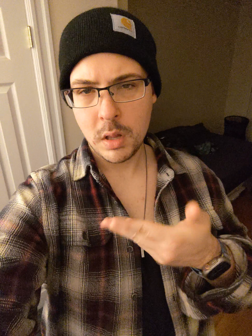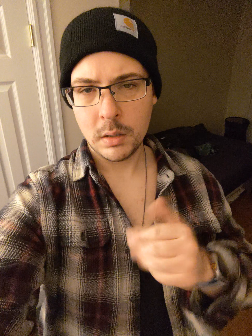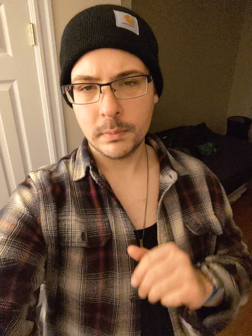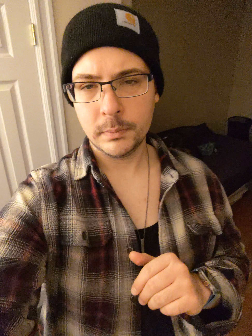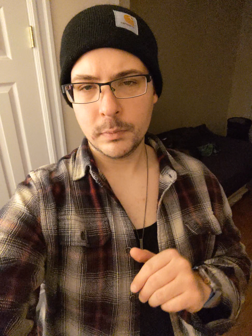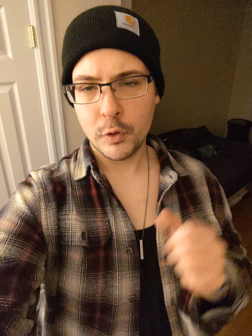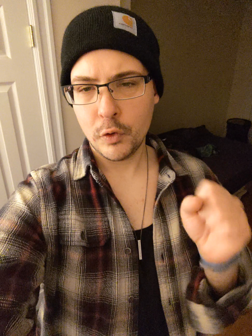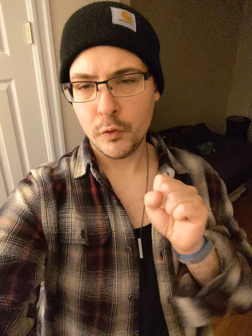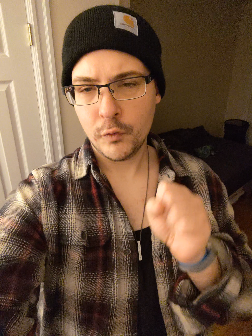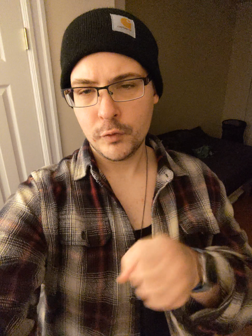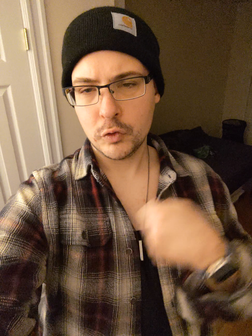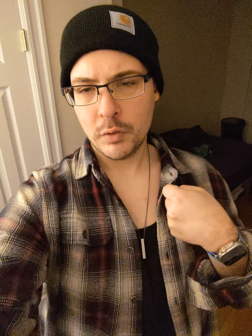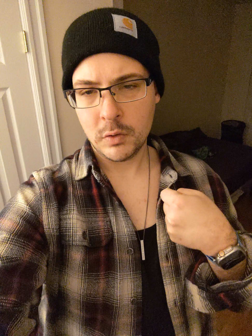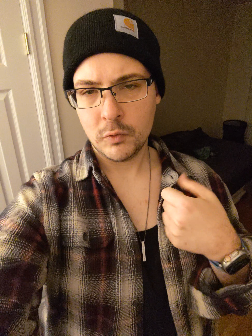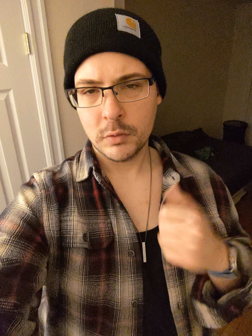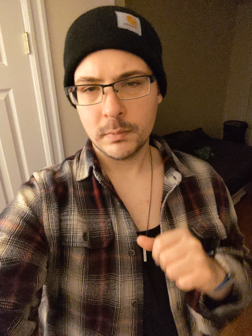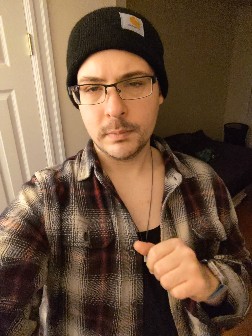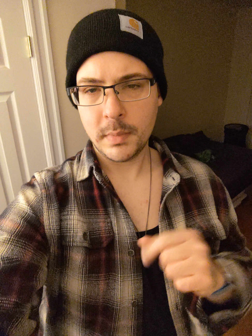refrigerator